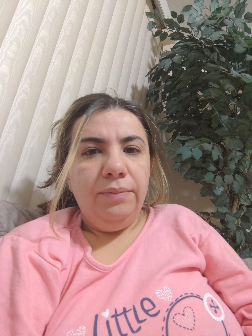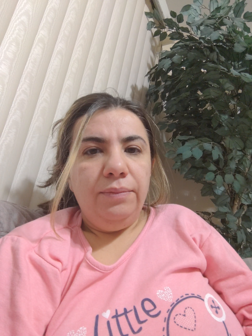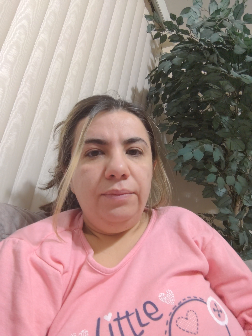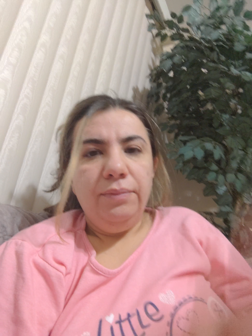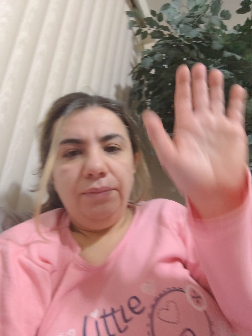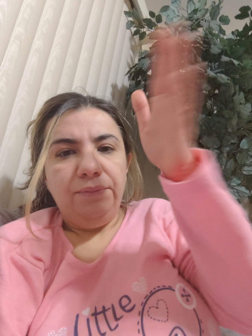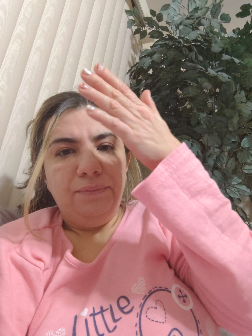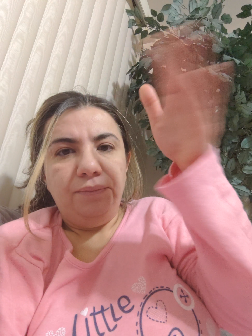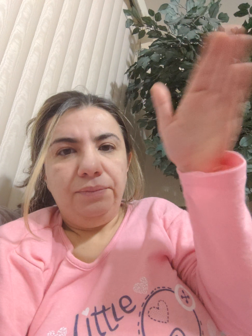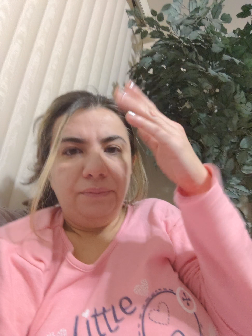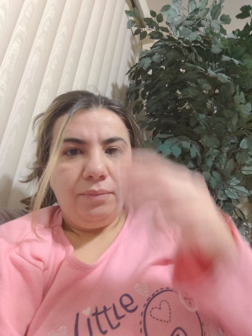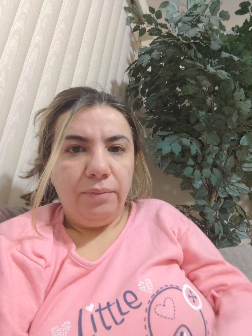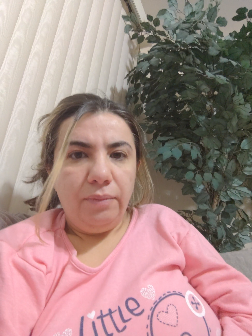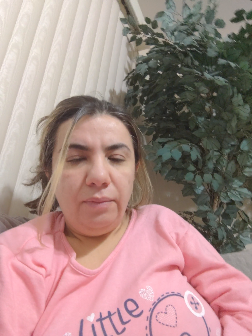flag